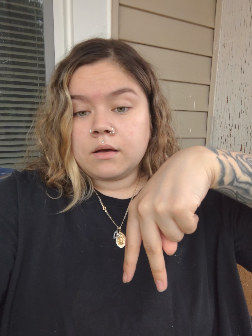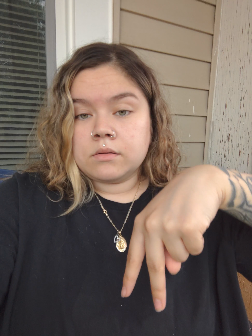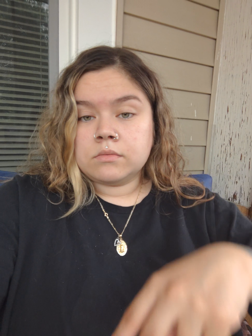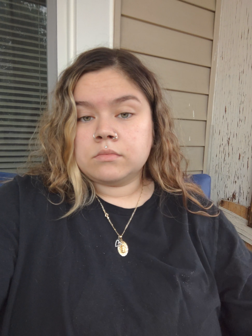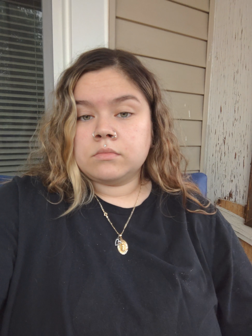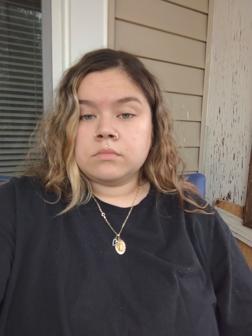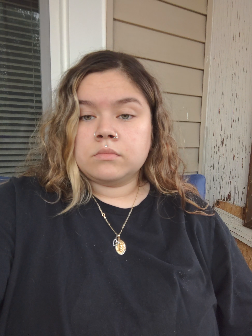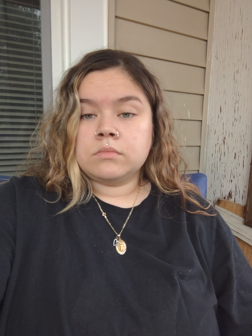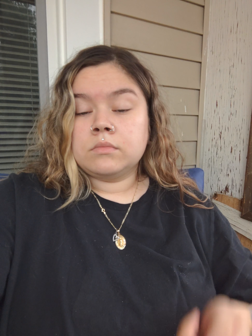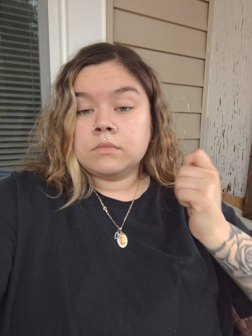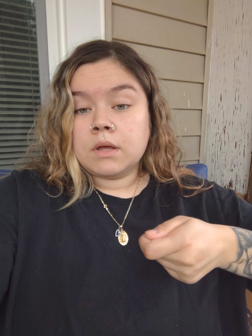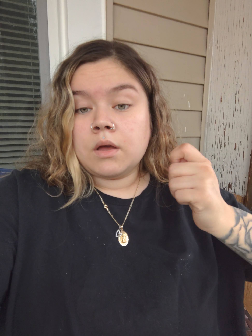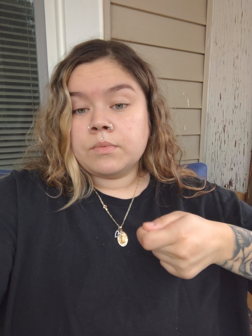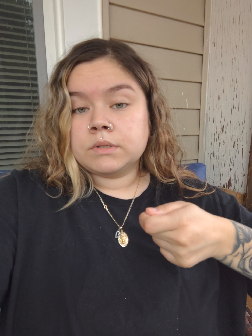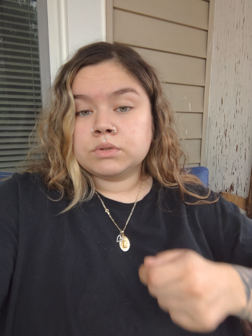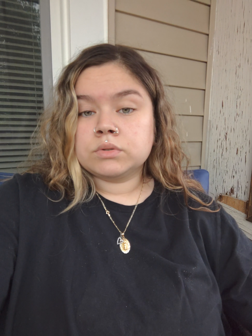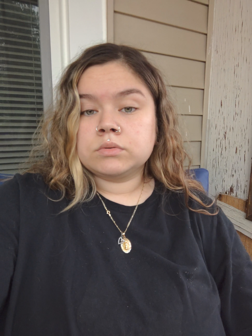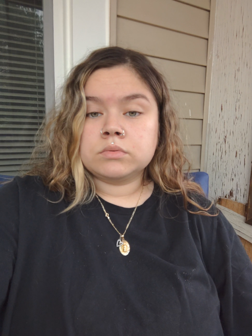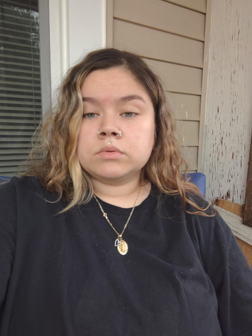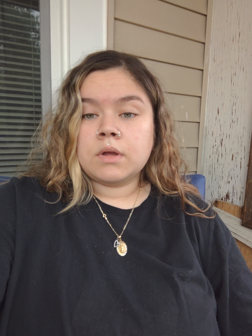cart